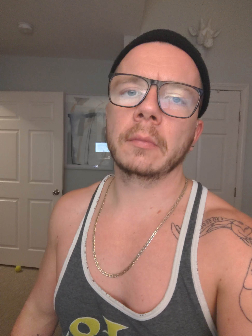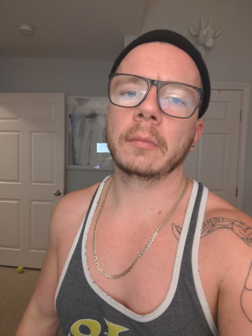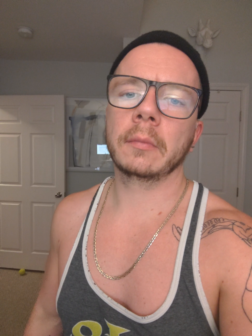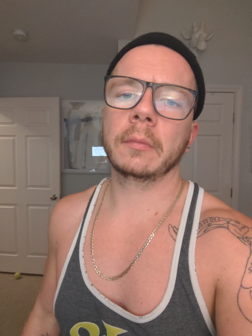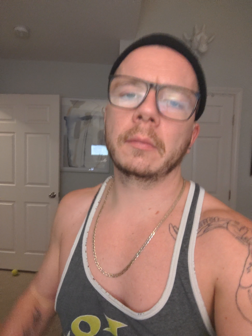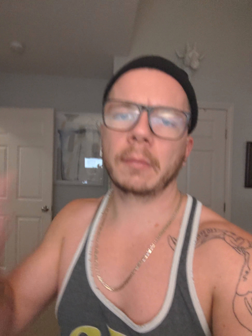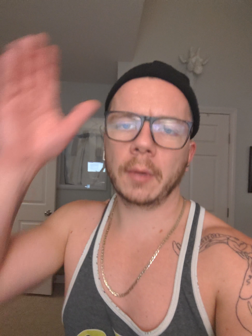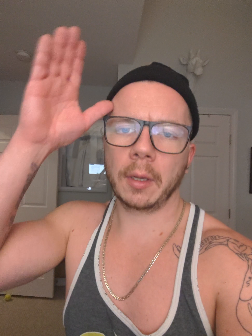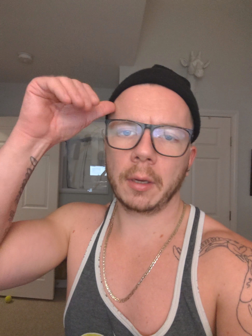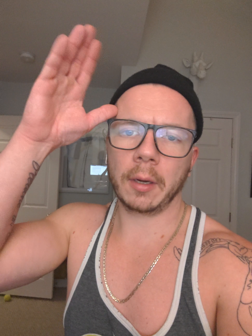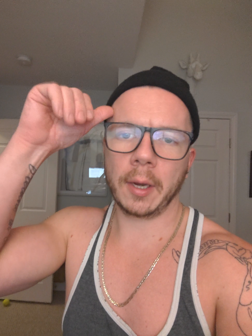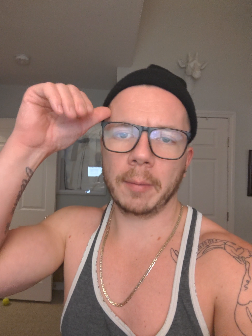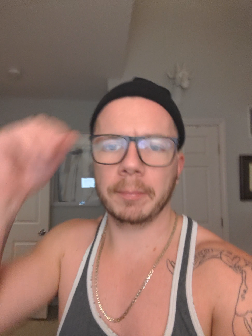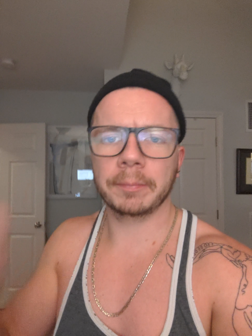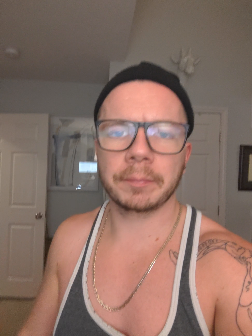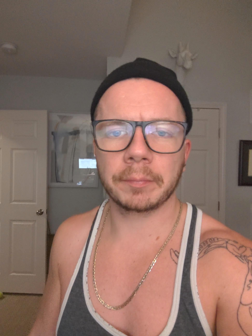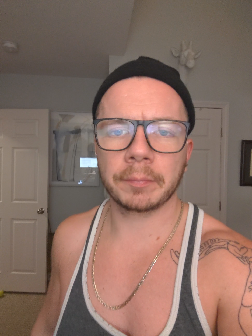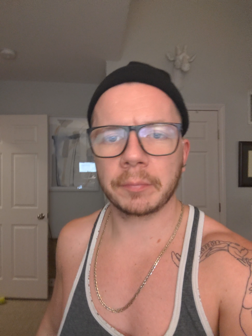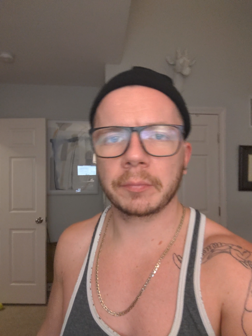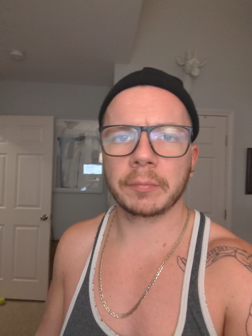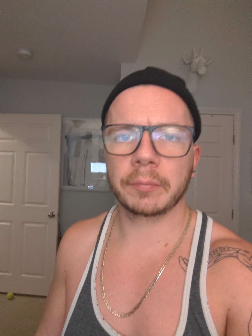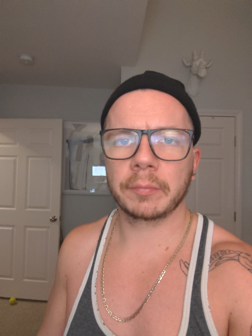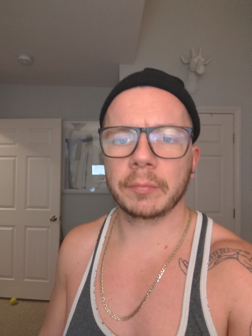donkey